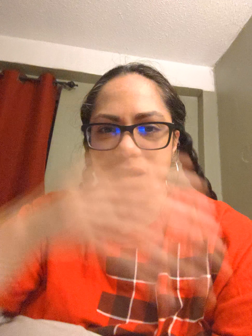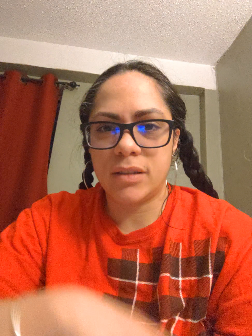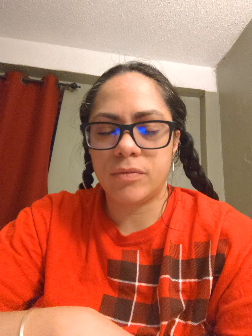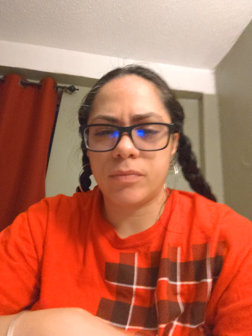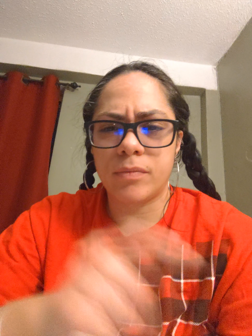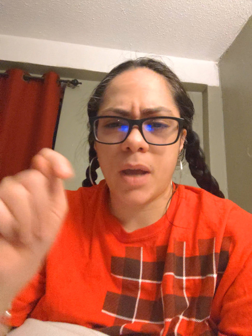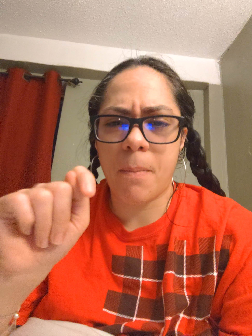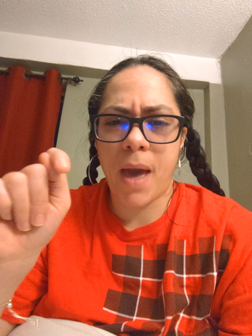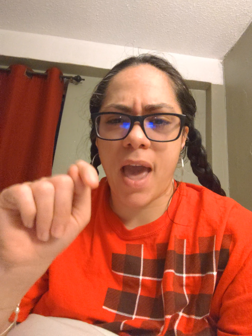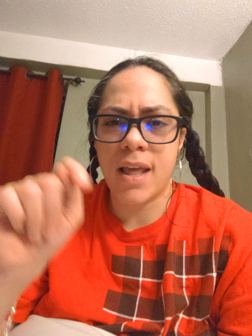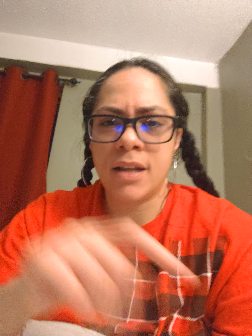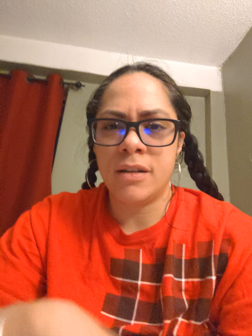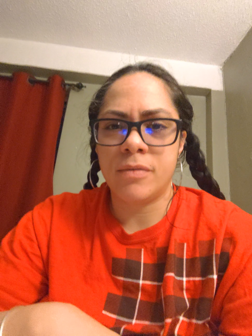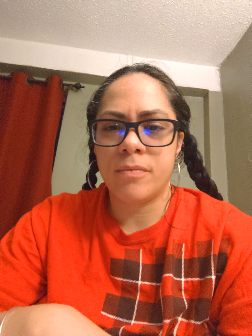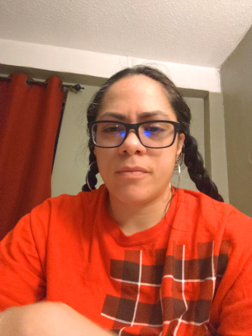potty